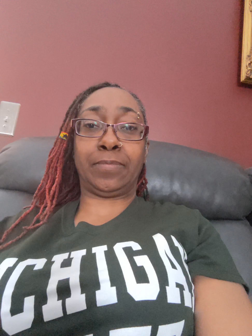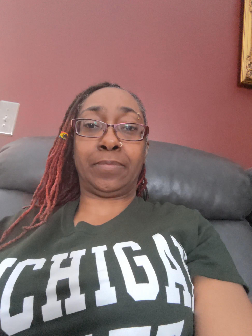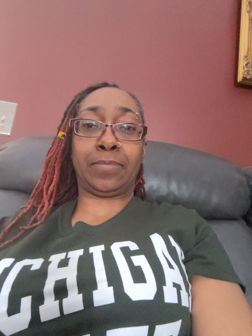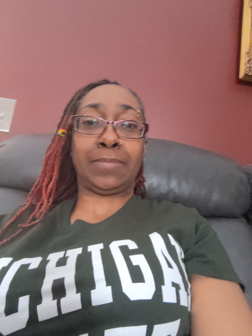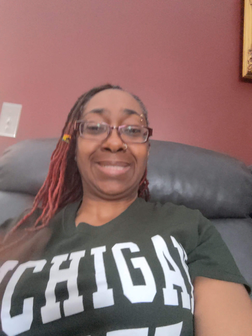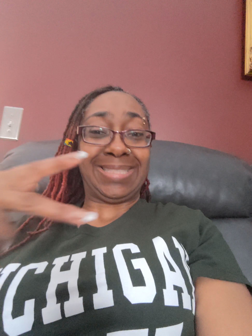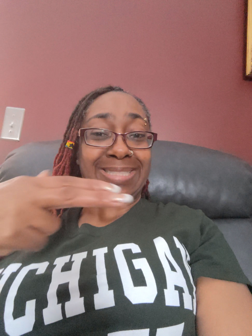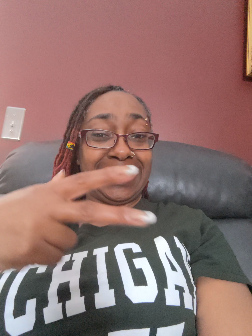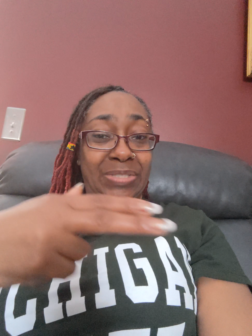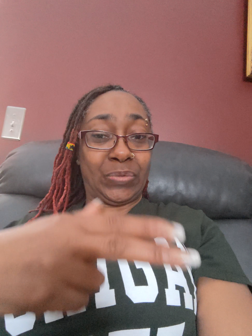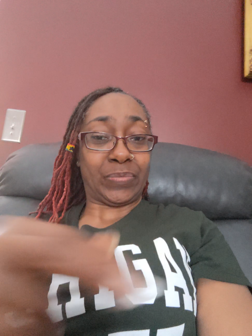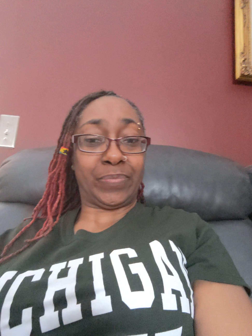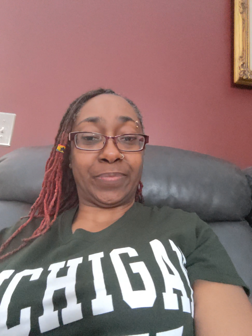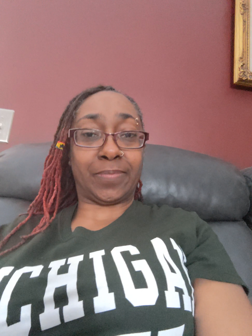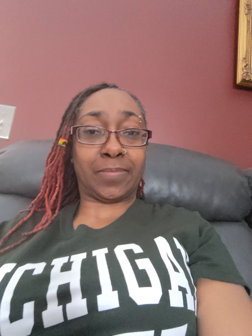scissors